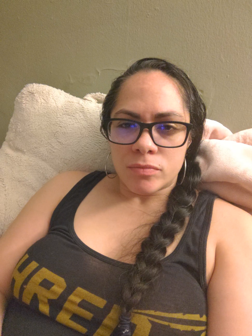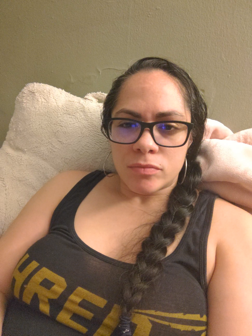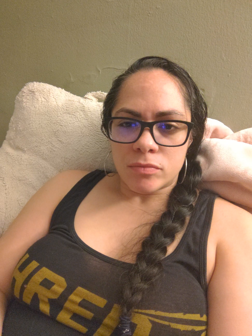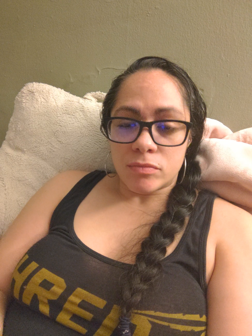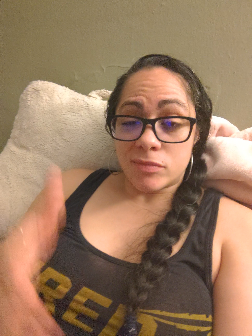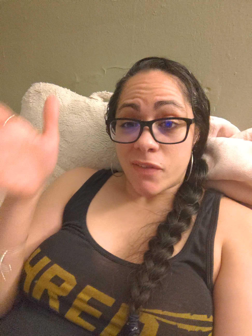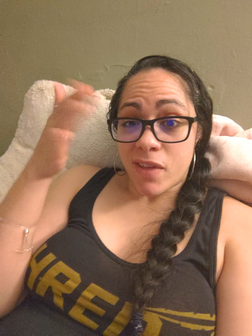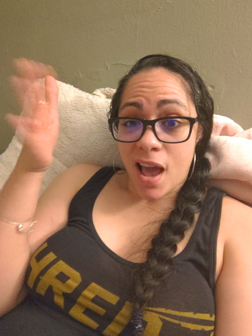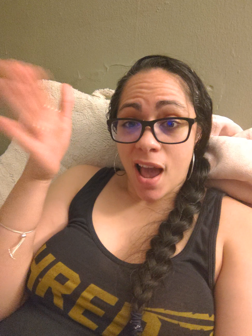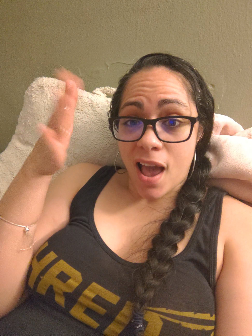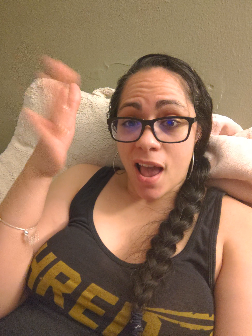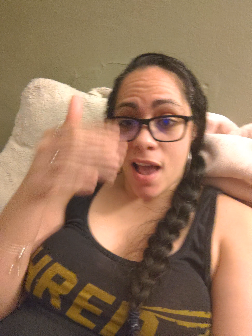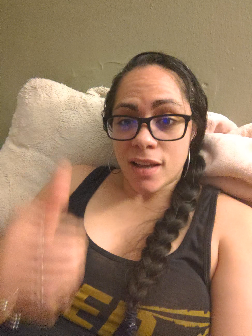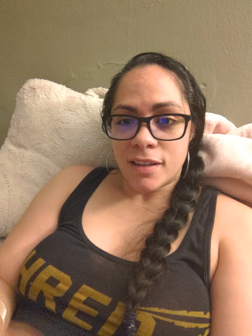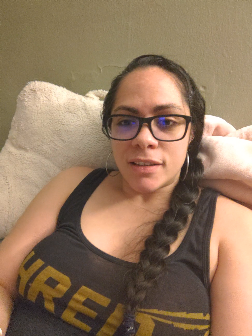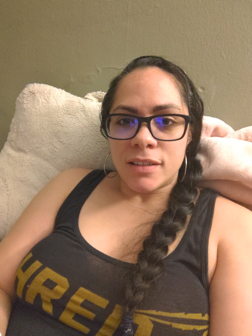flag